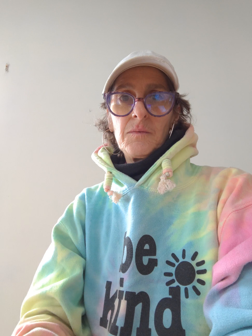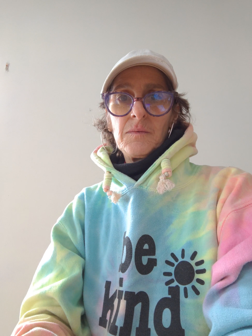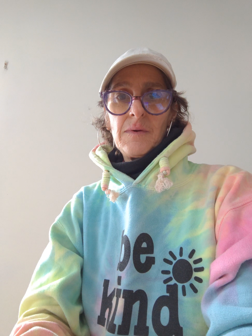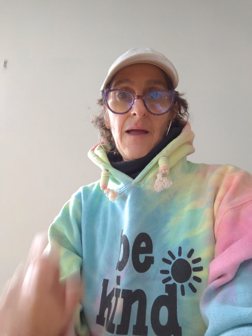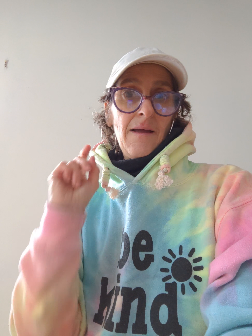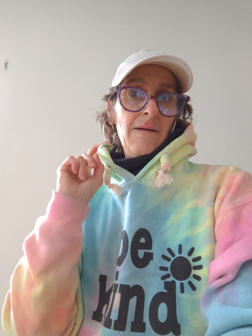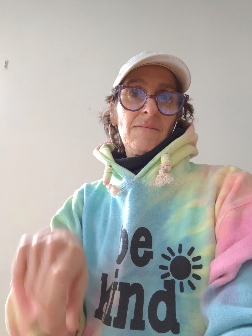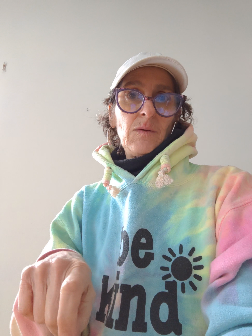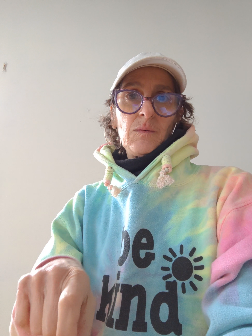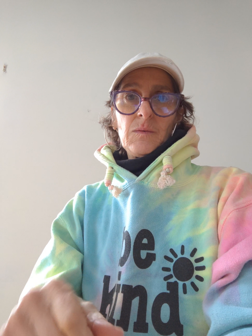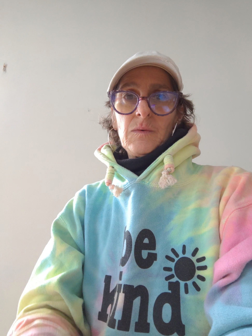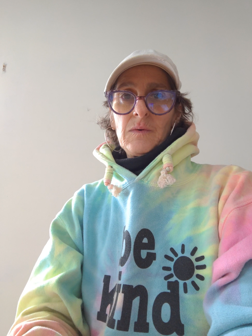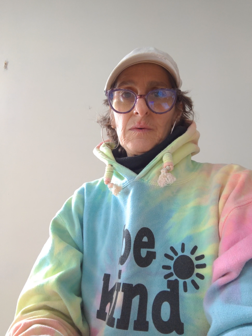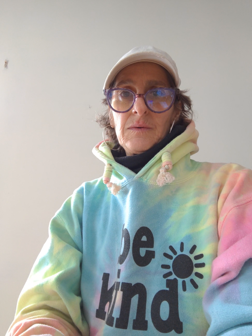have to